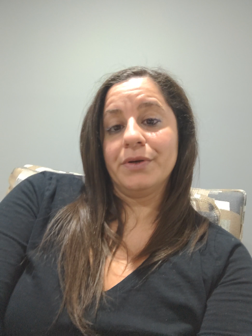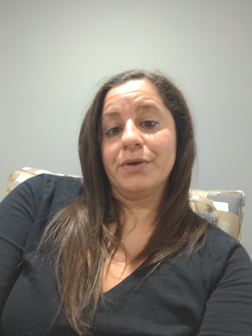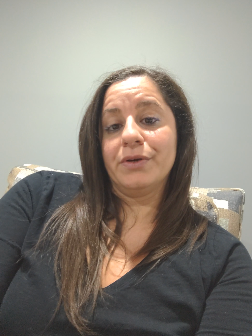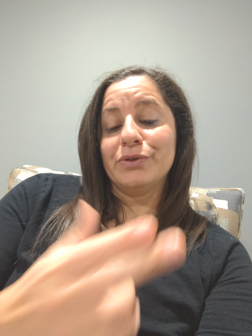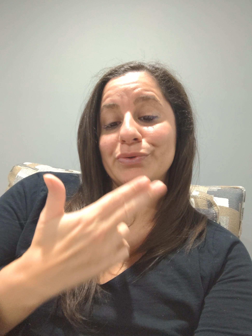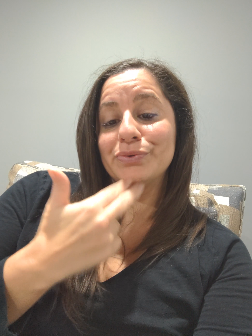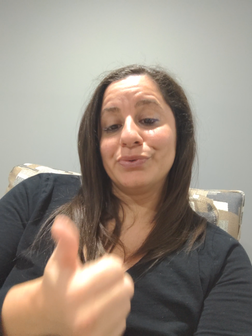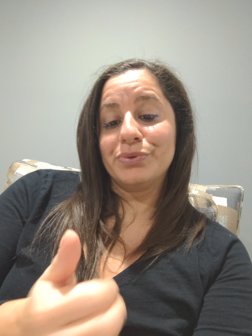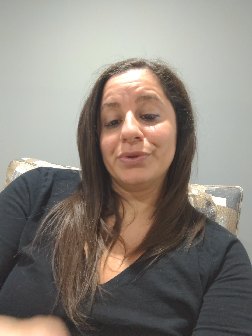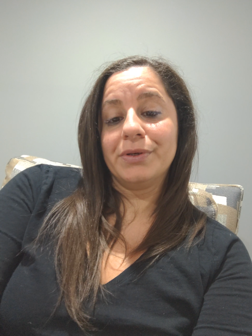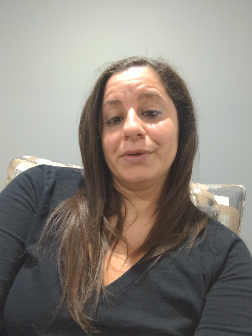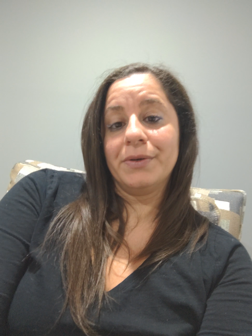cute